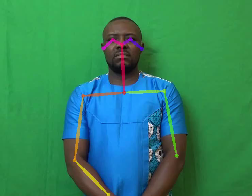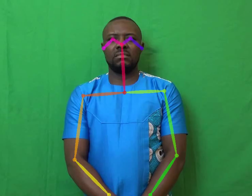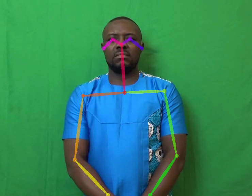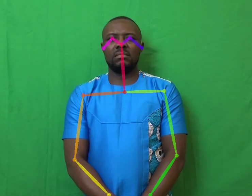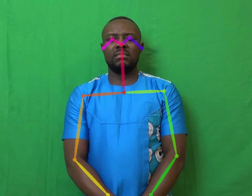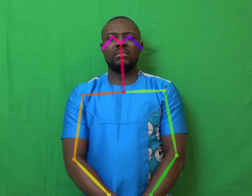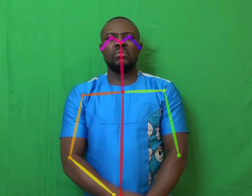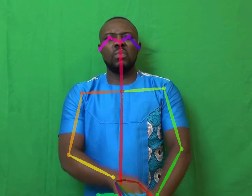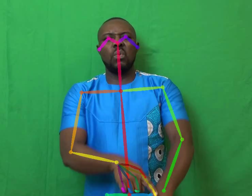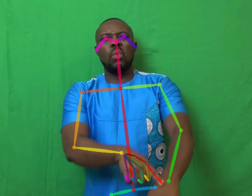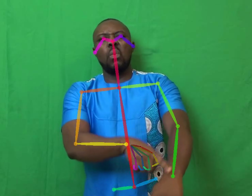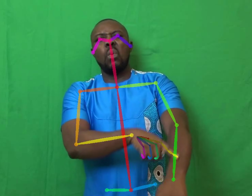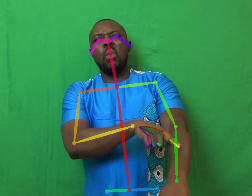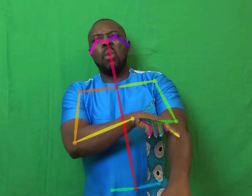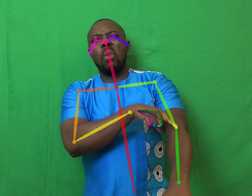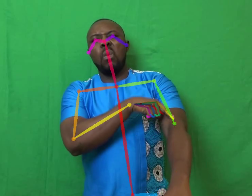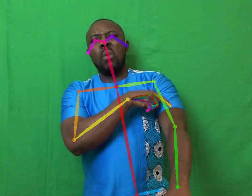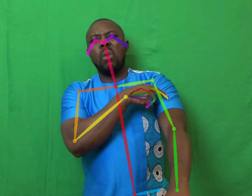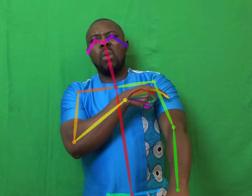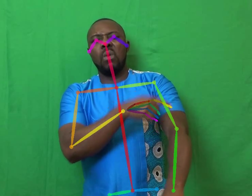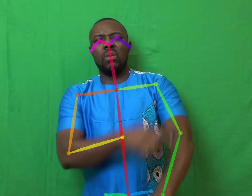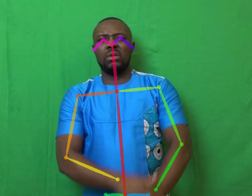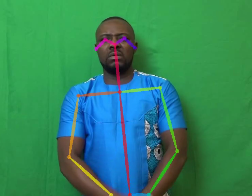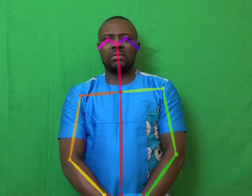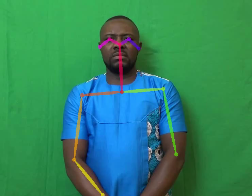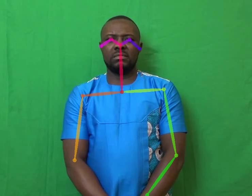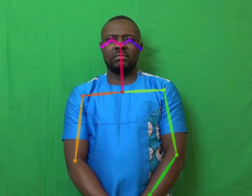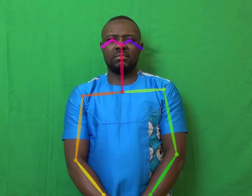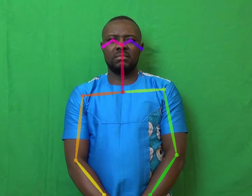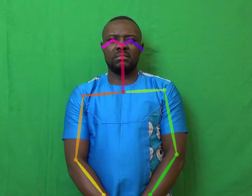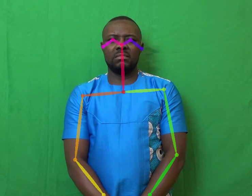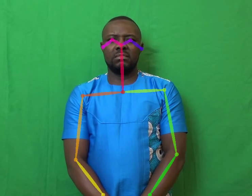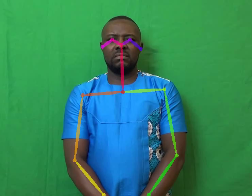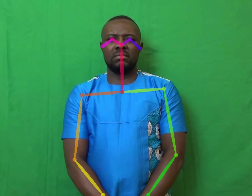long